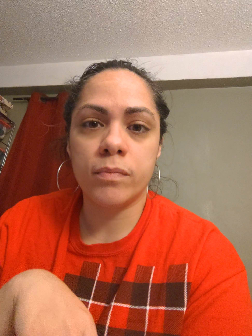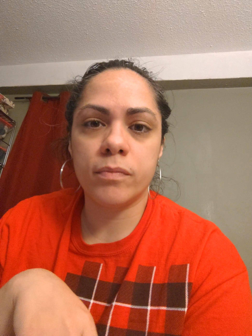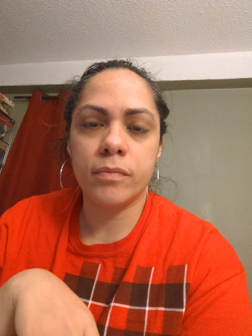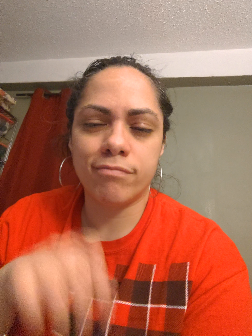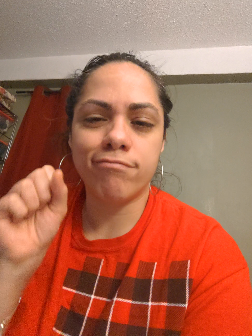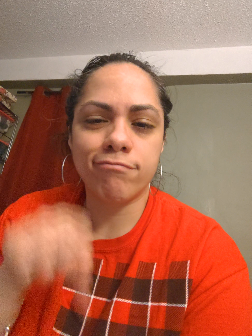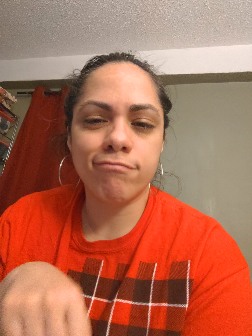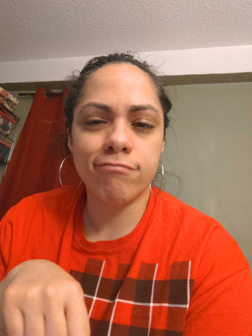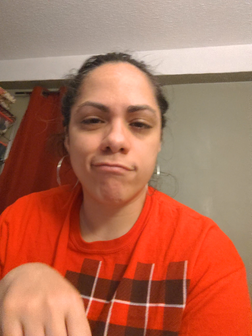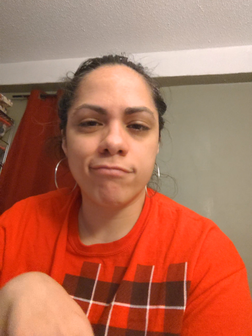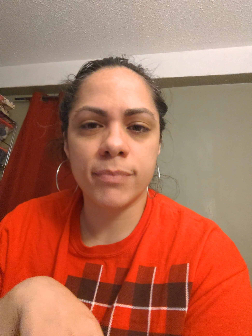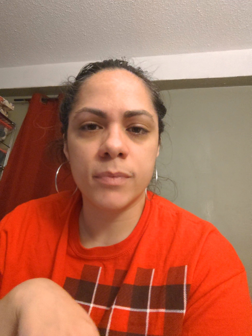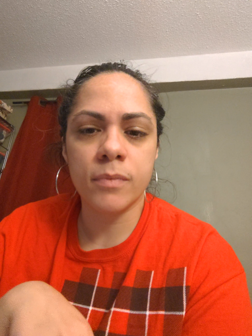can